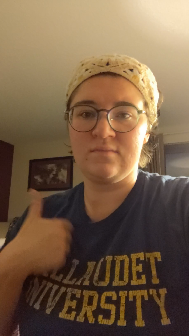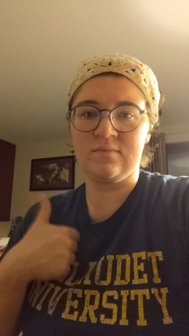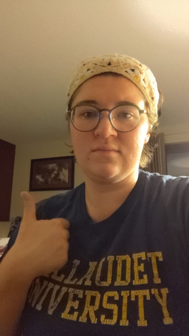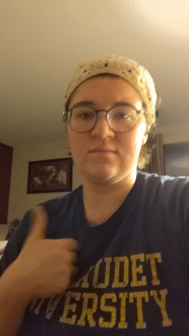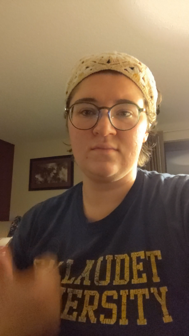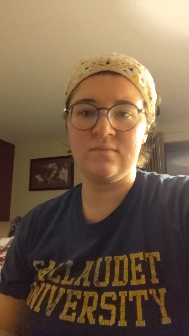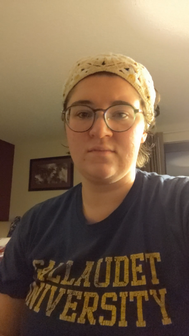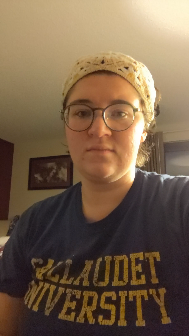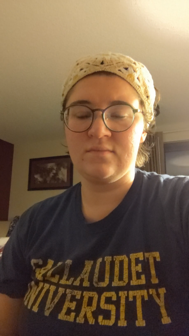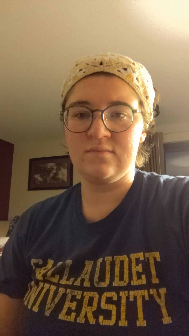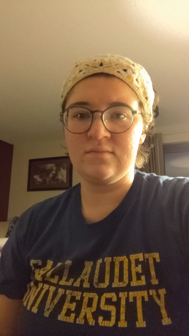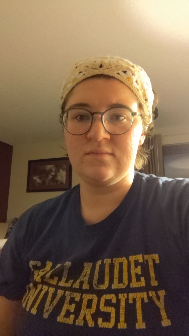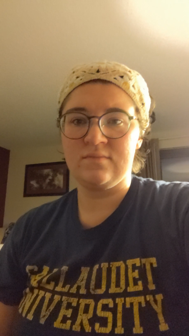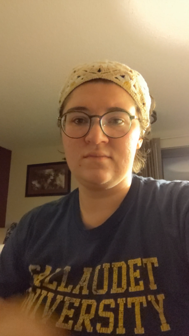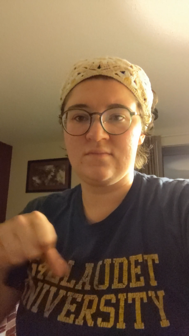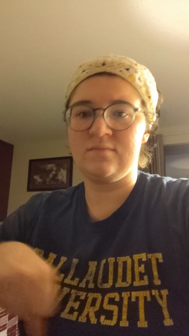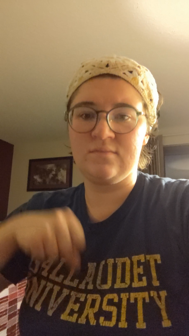bicycle